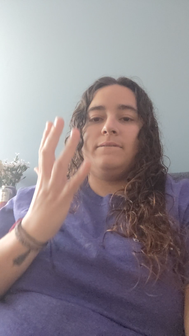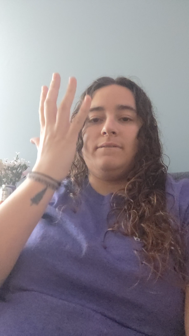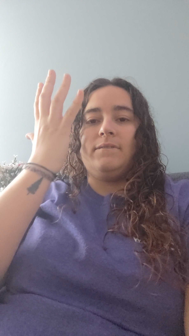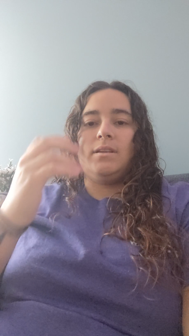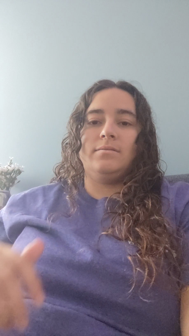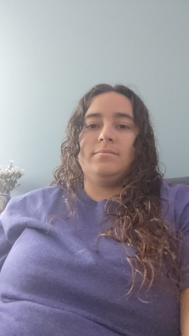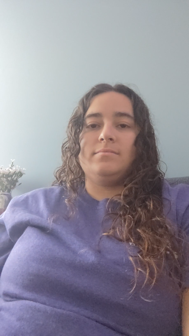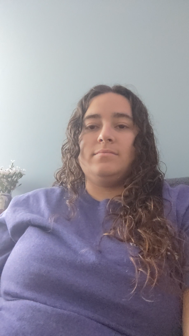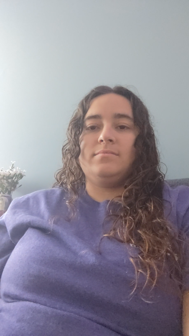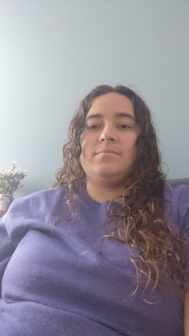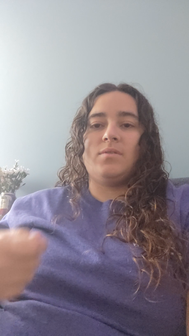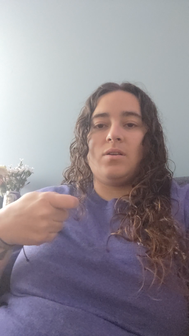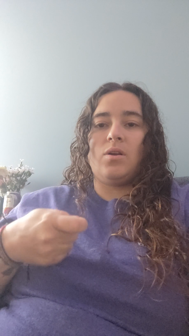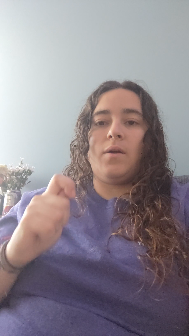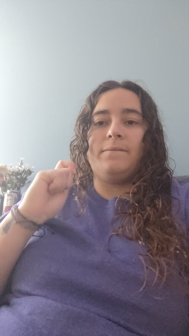shovel